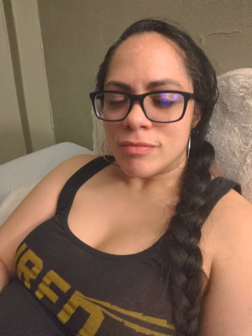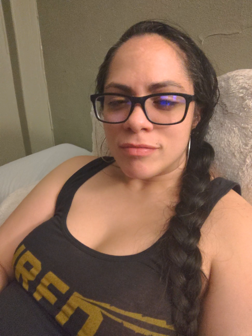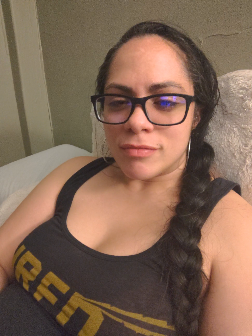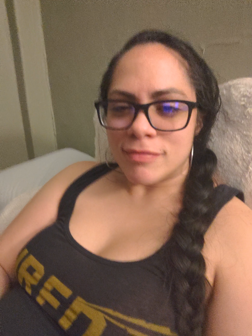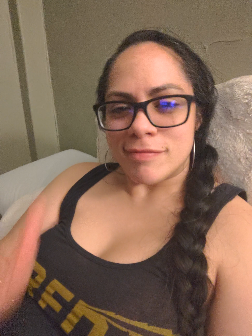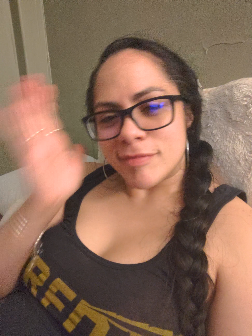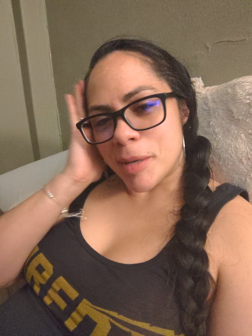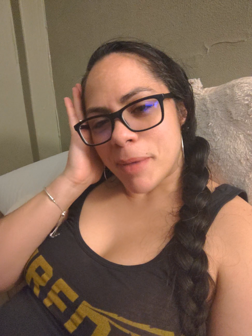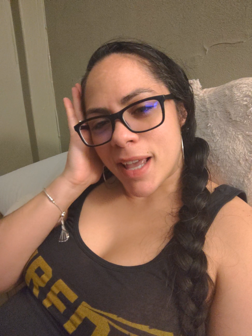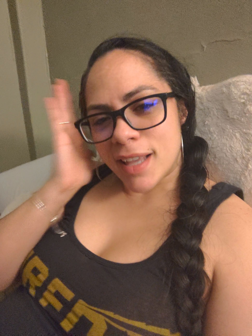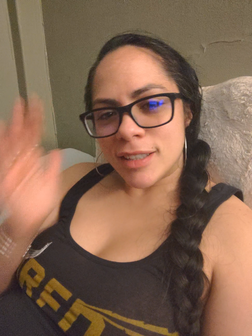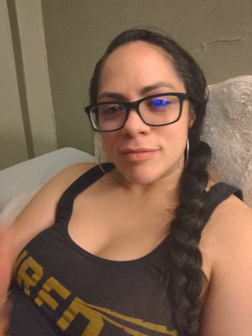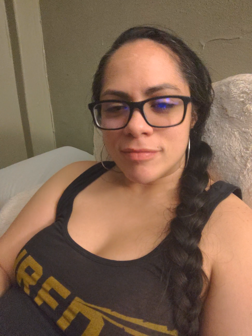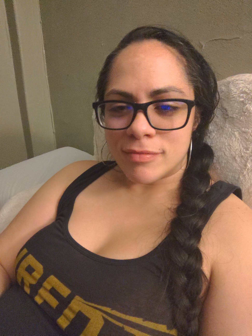bed